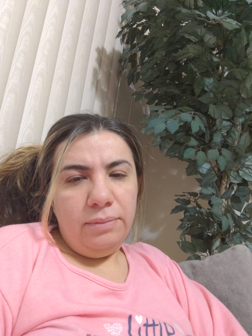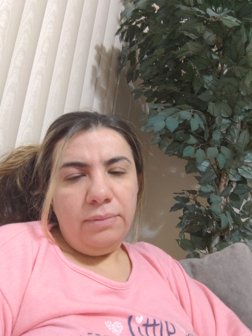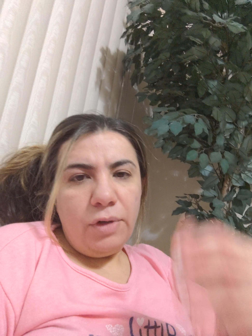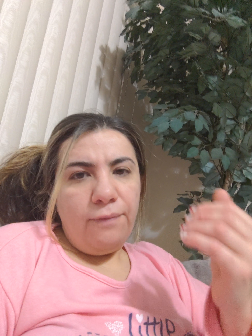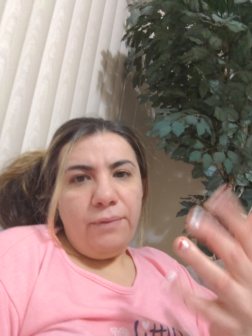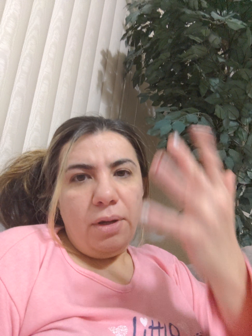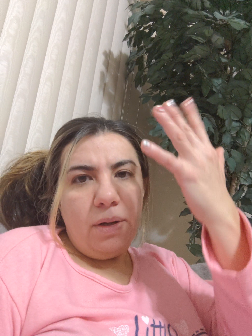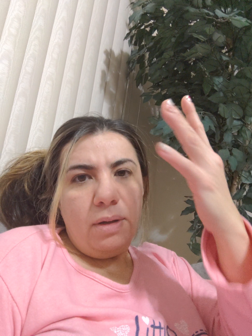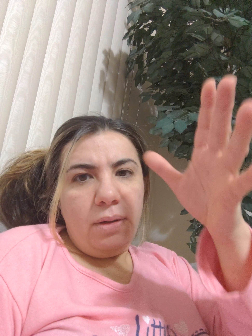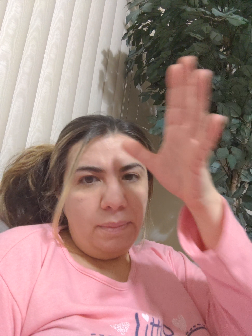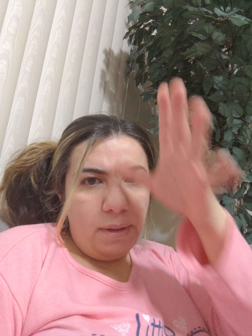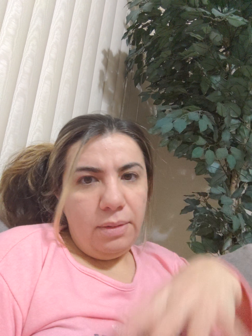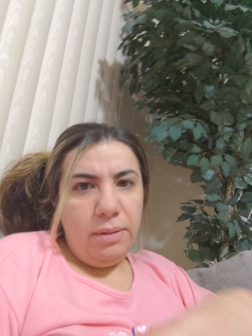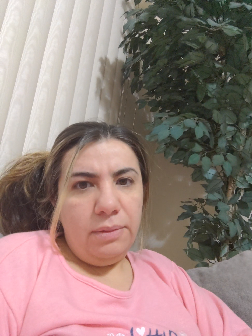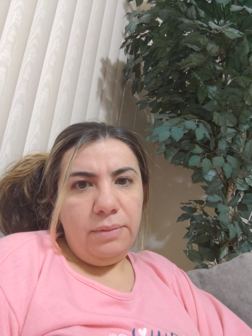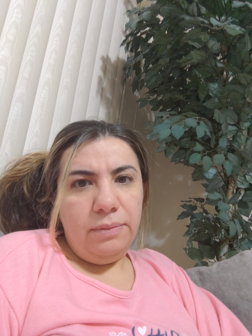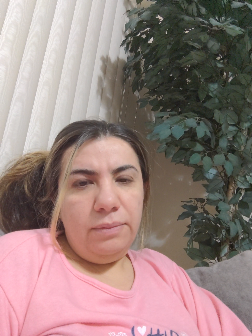fireman